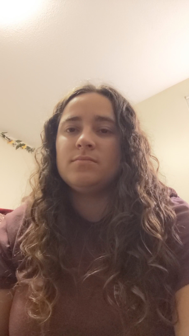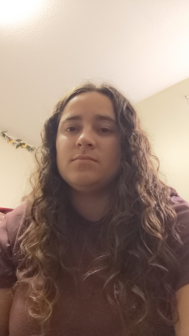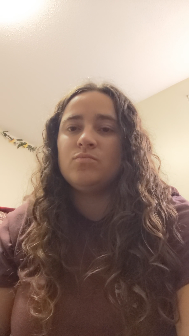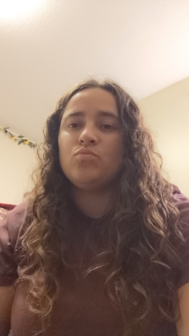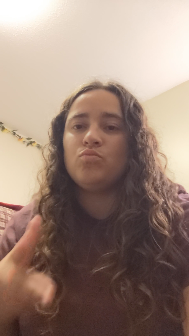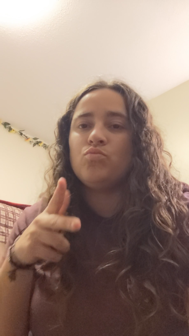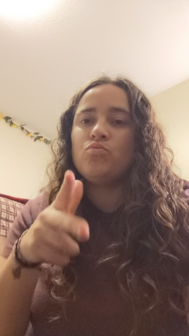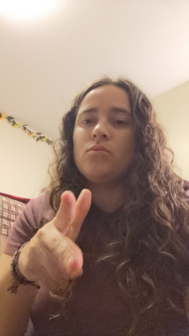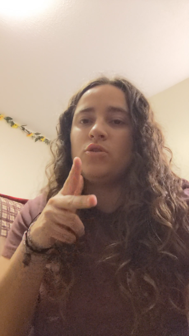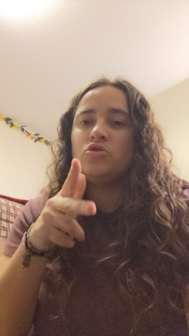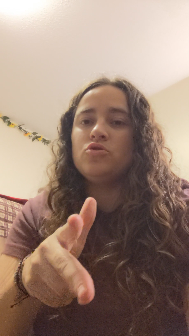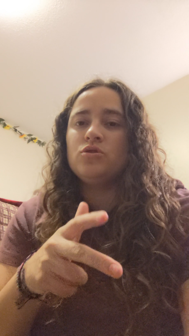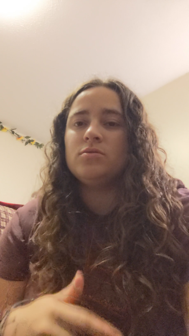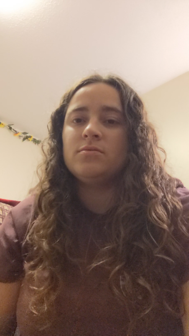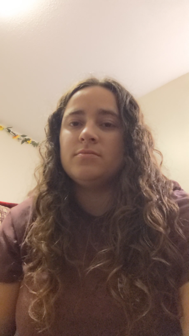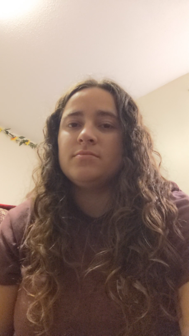garage